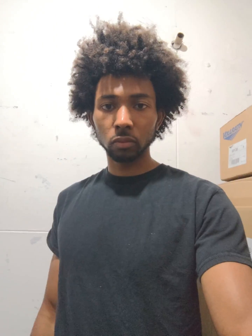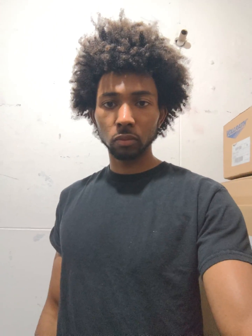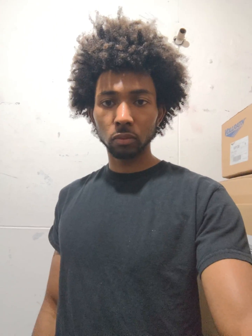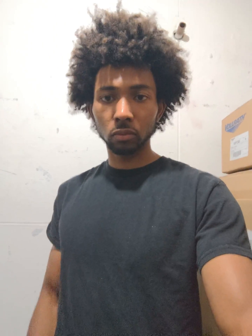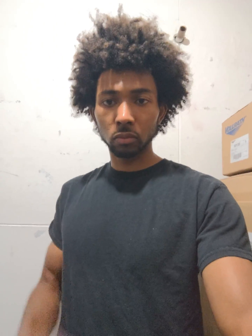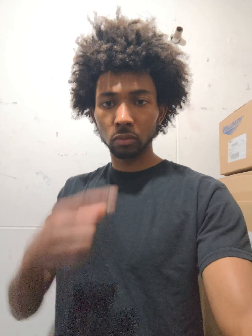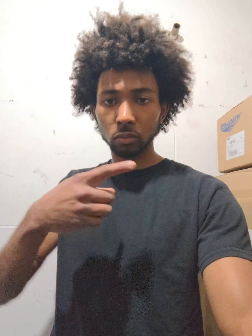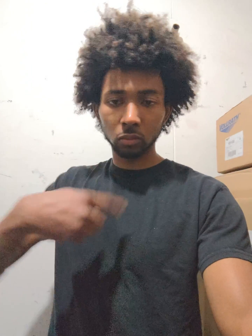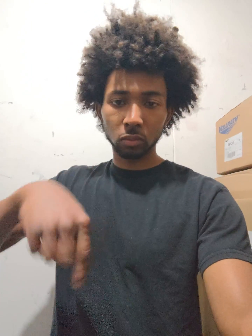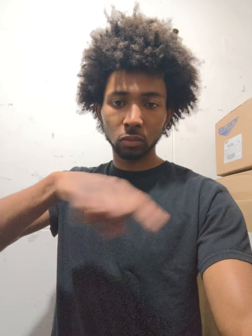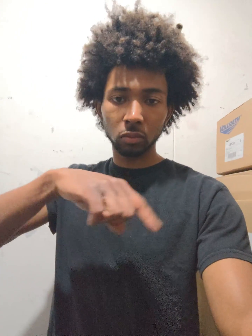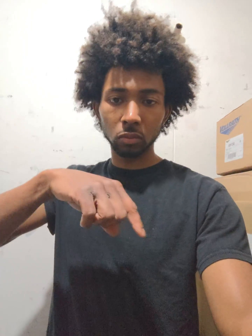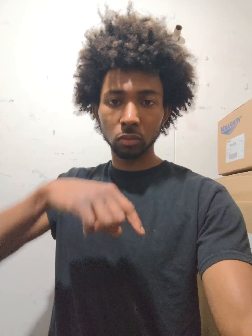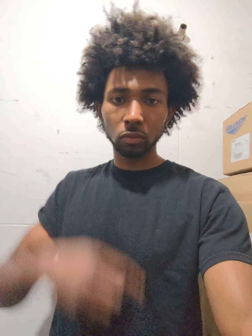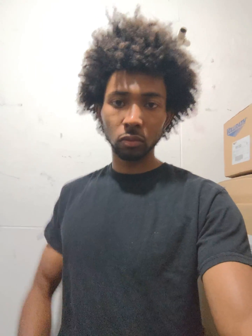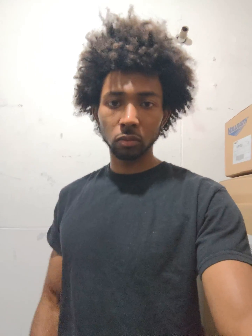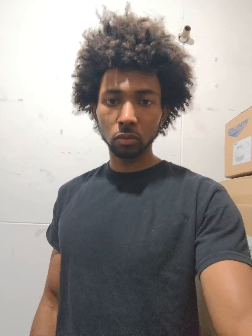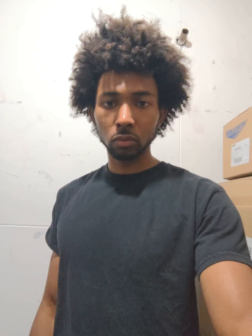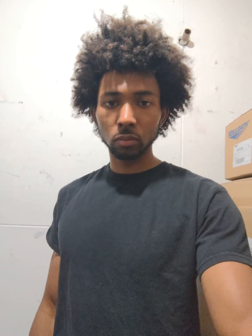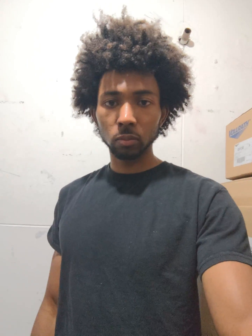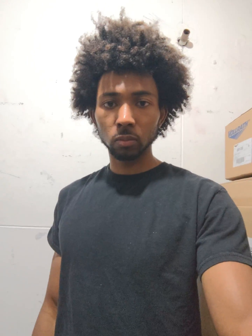around